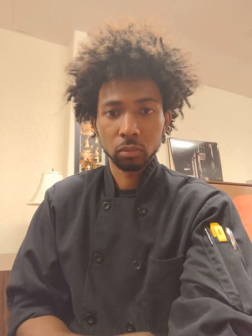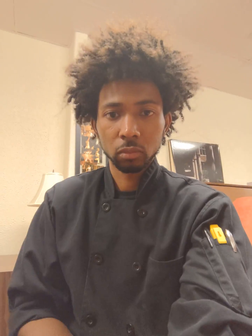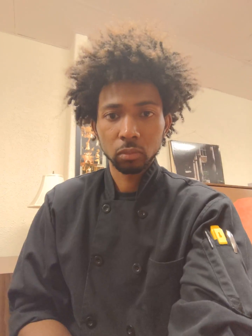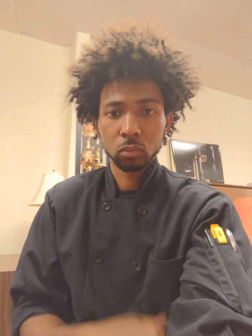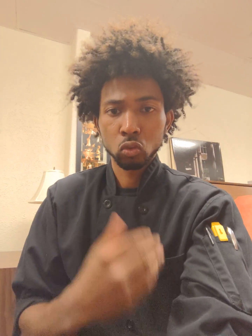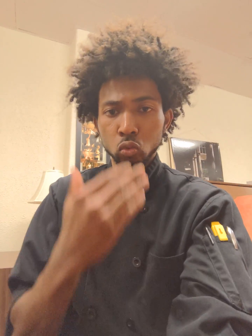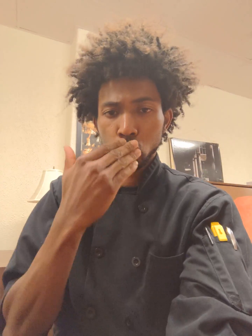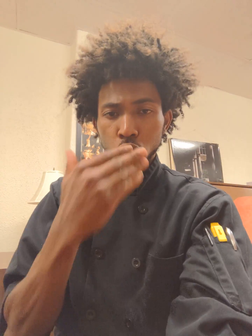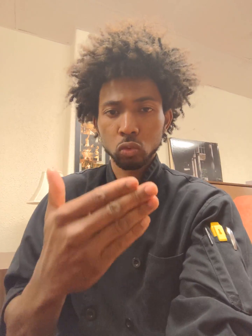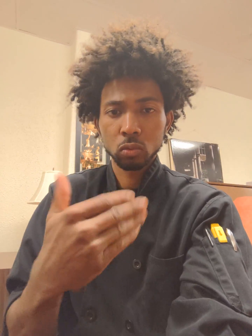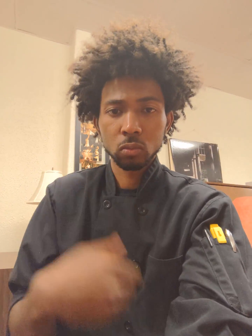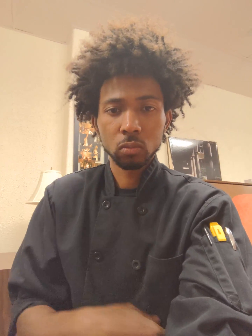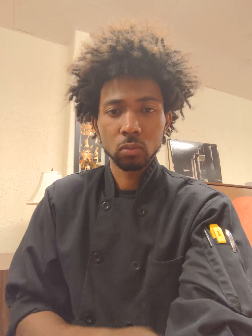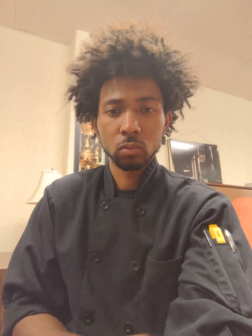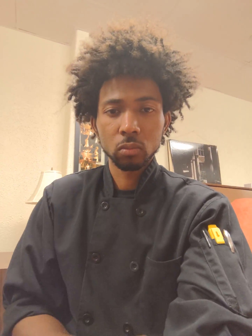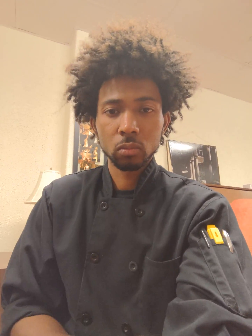good